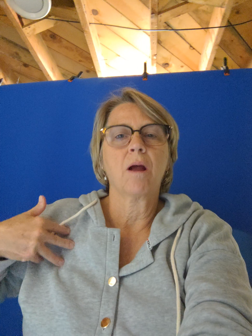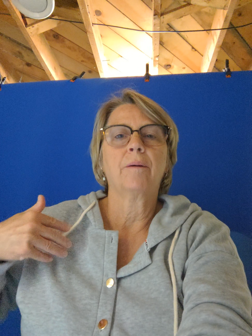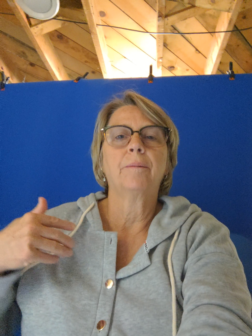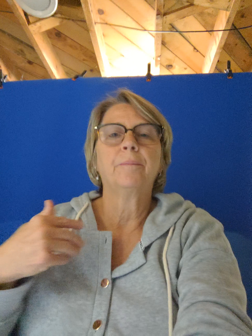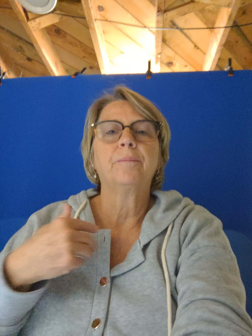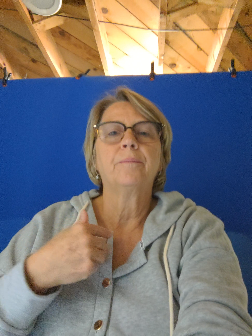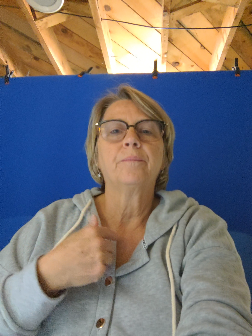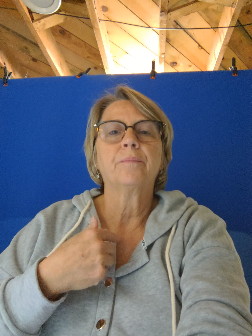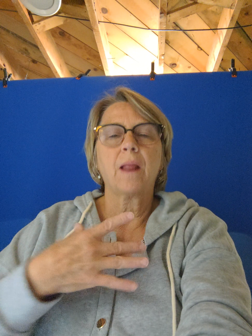zebra